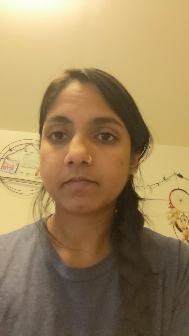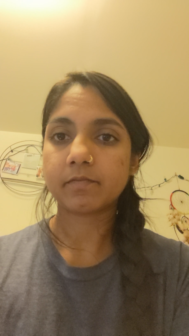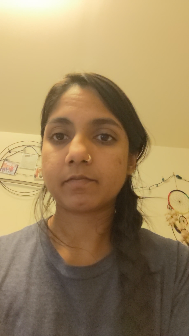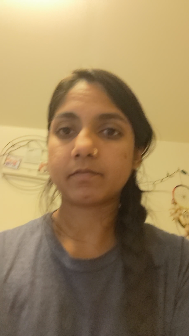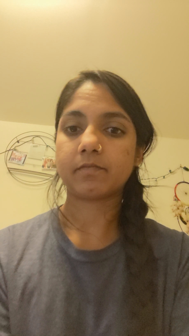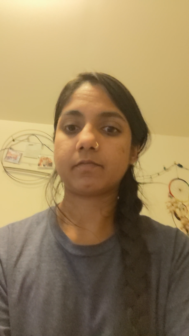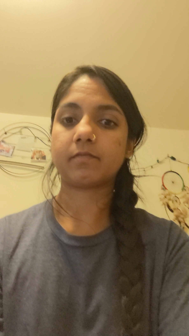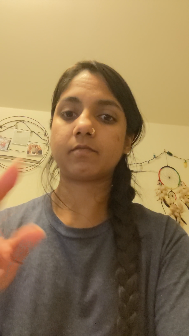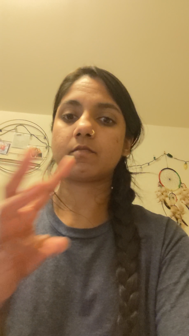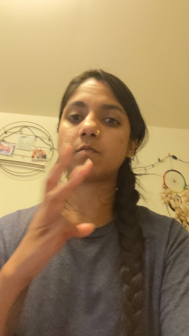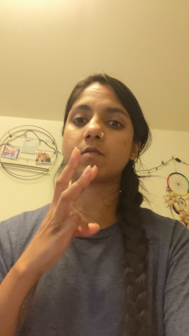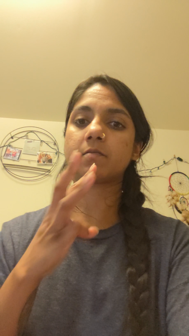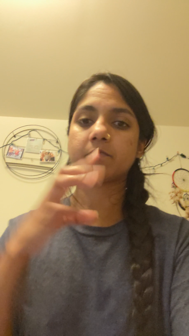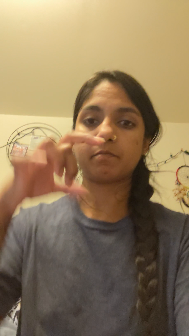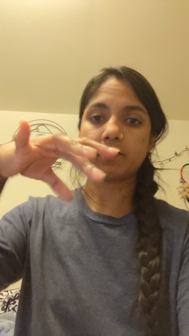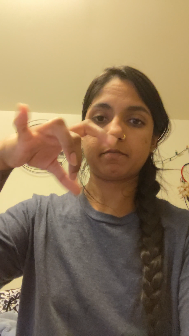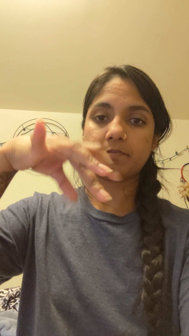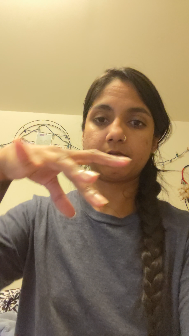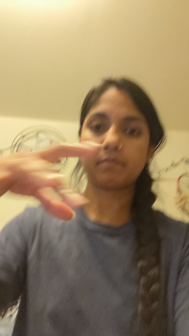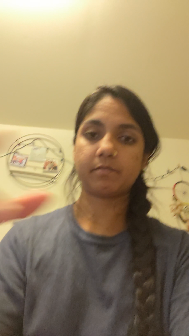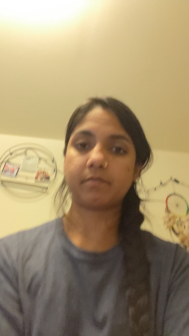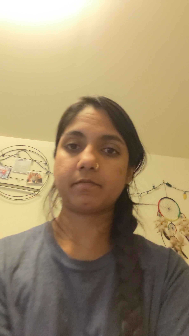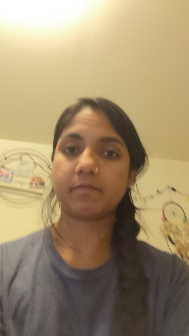melon